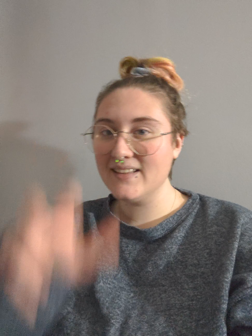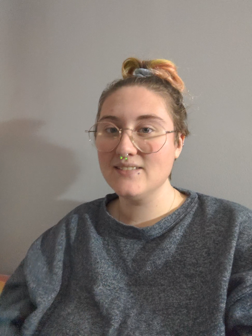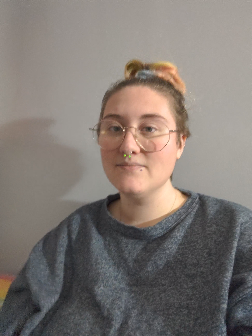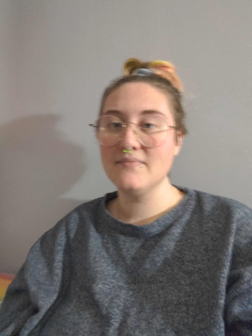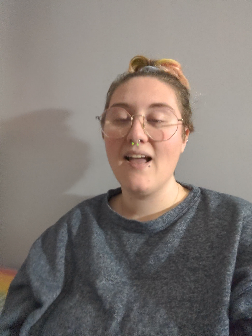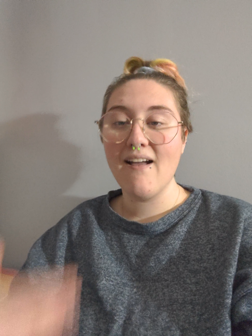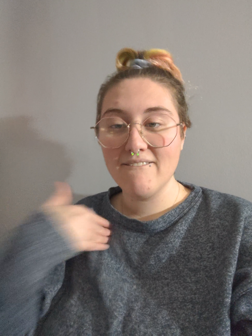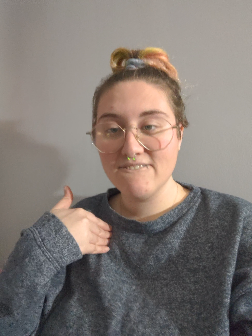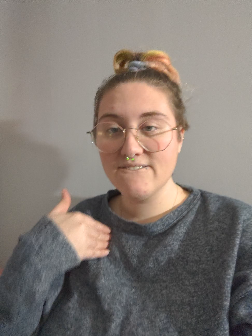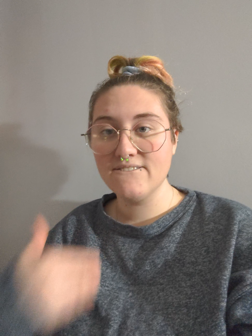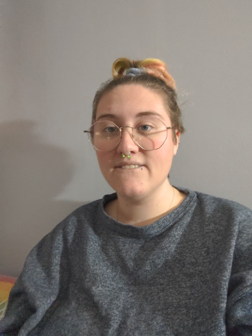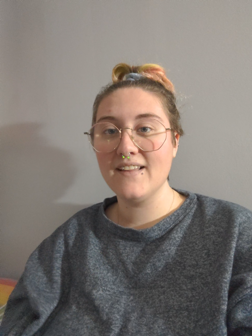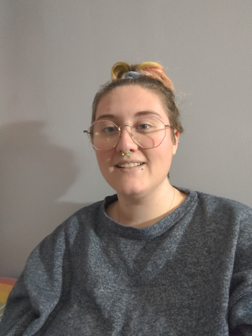have